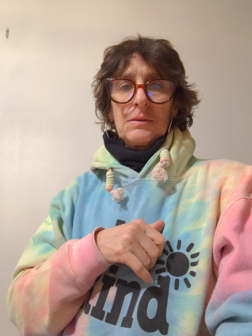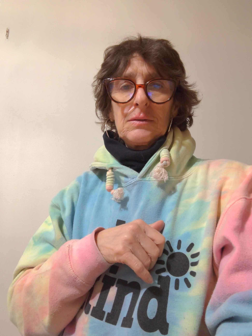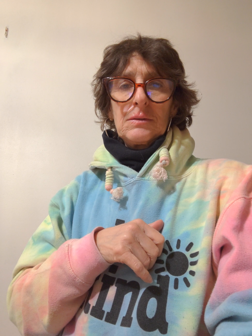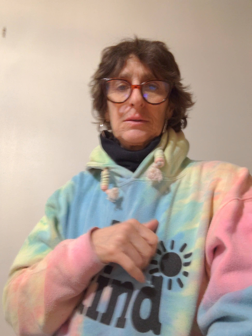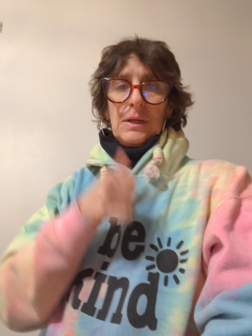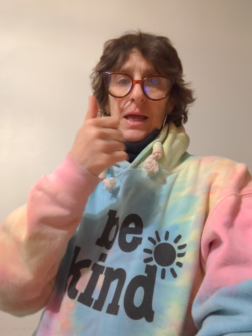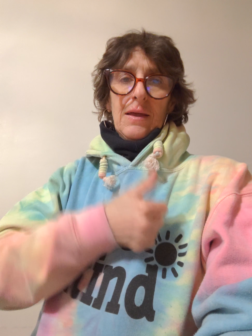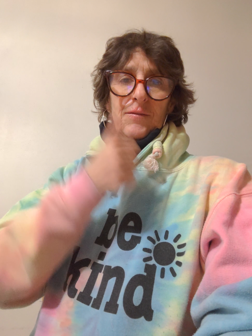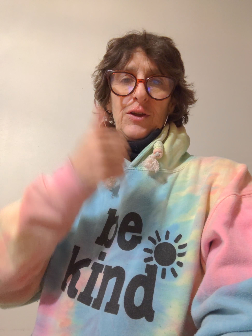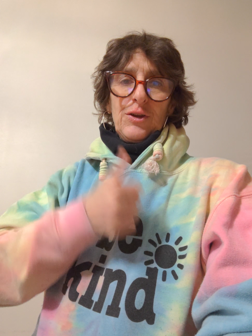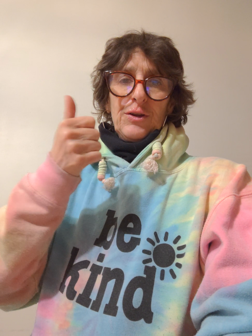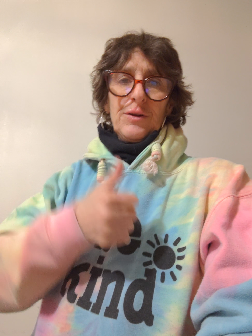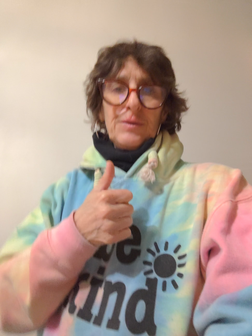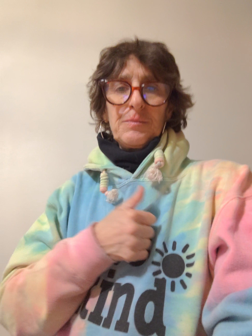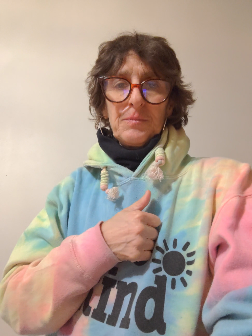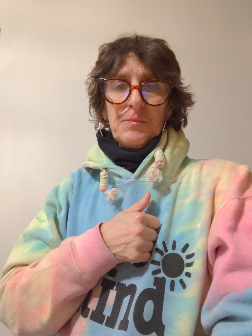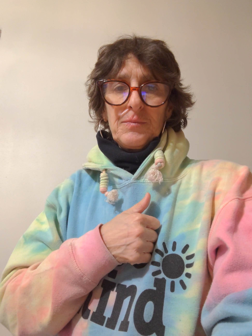every